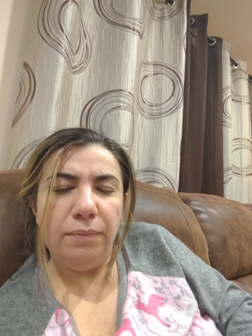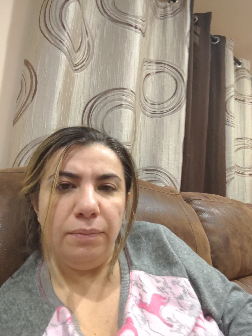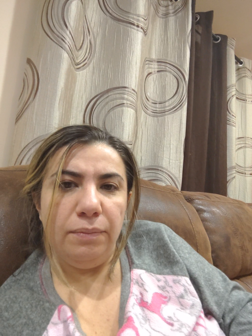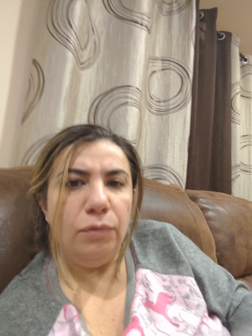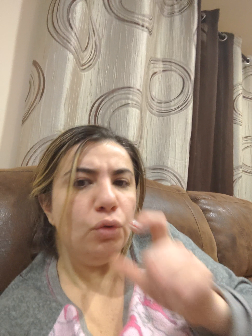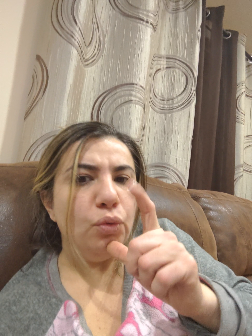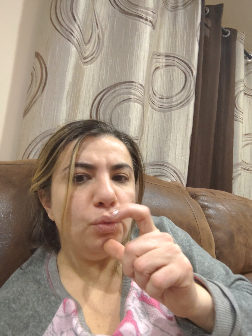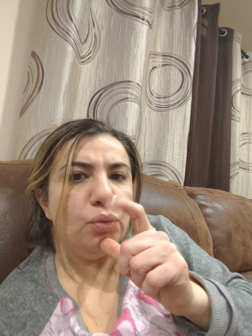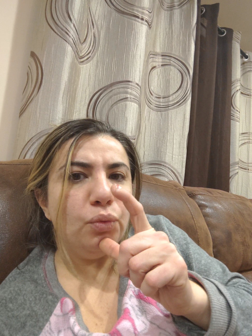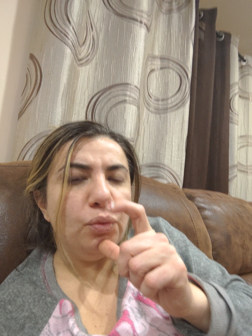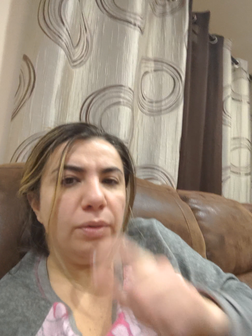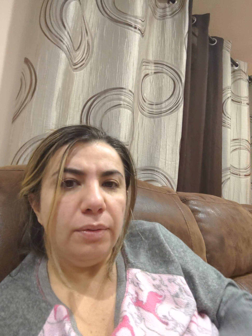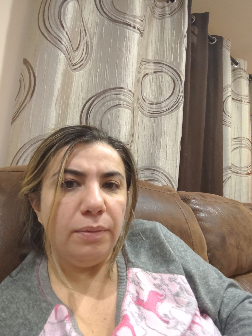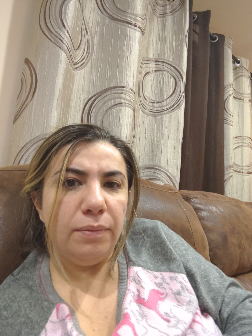who